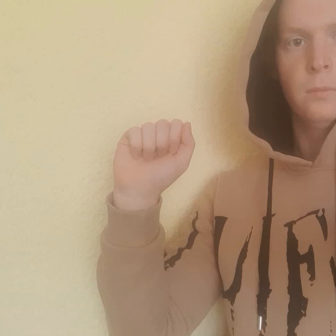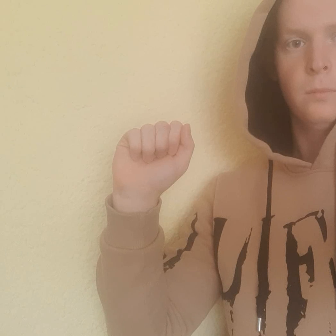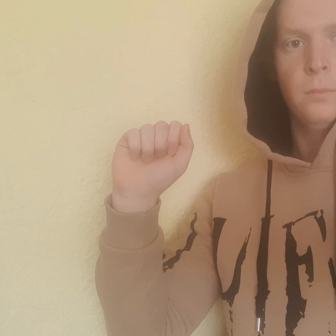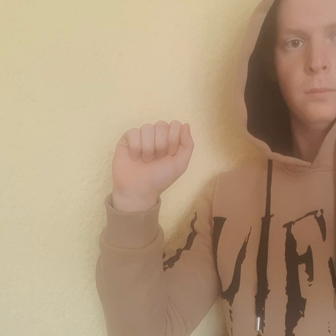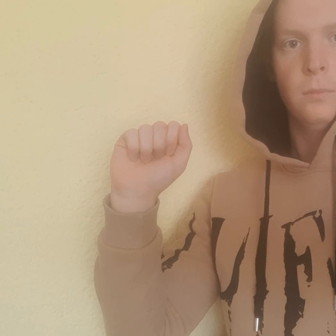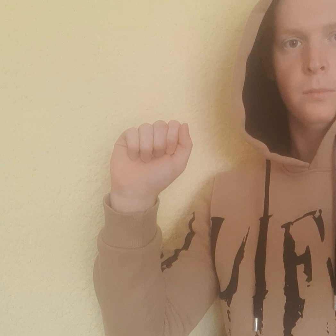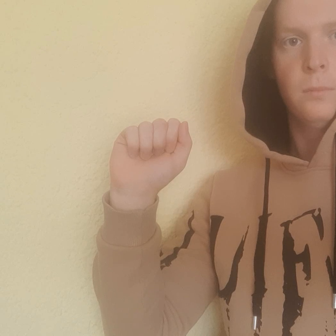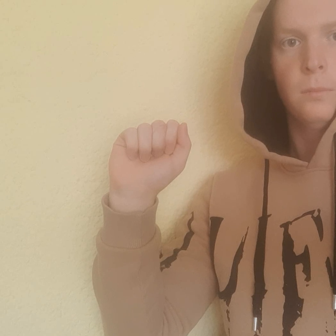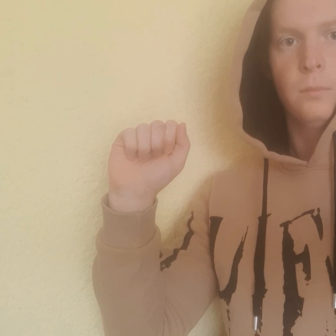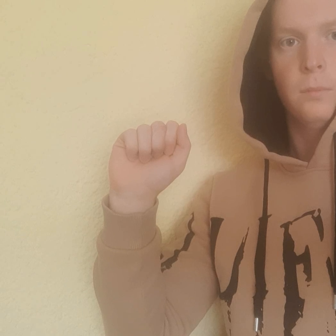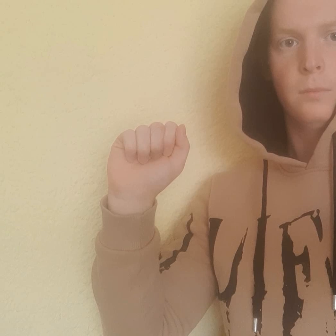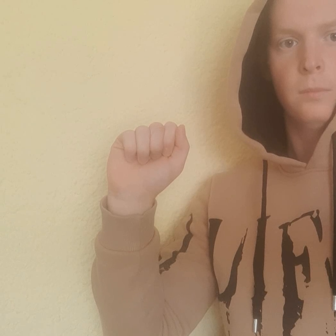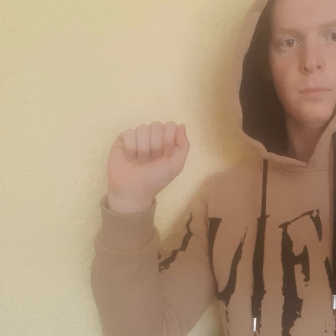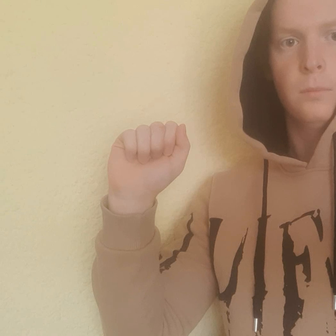А